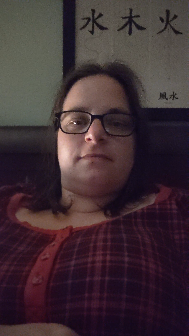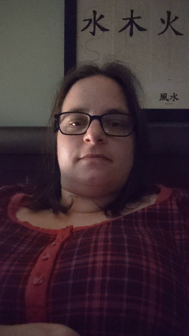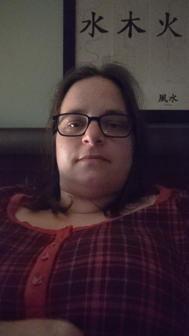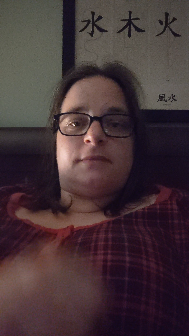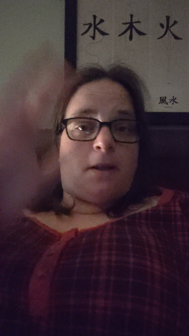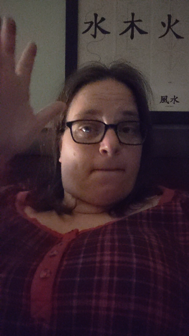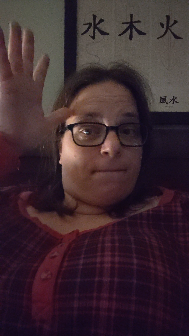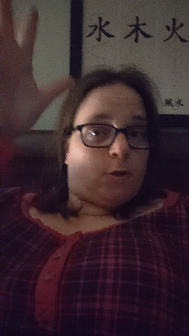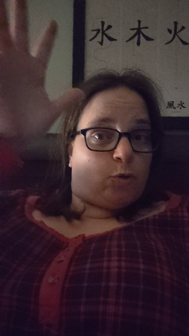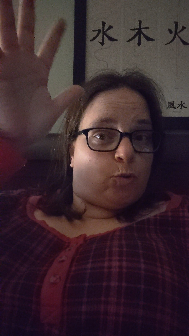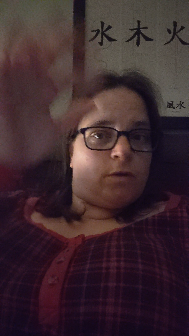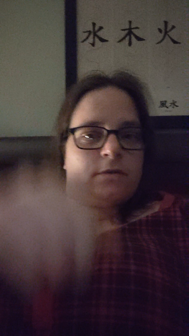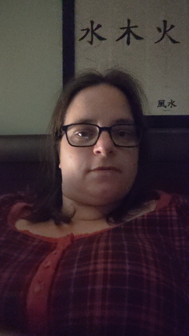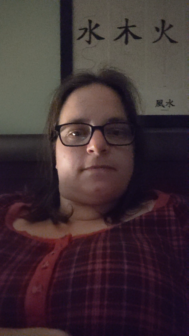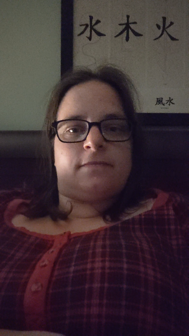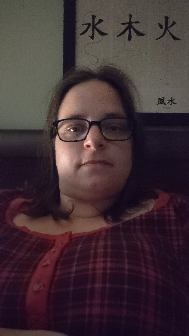moose